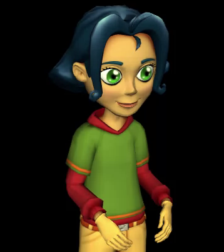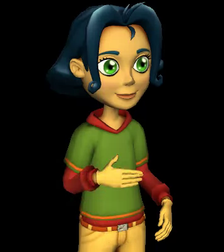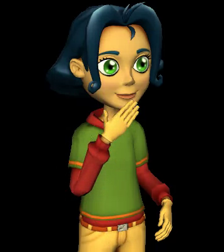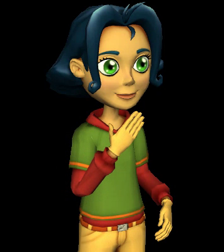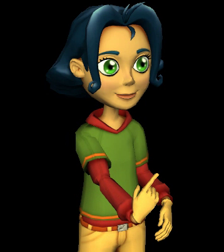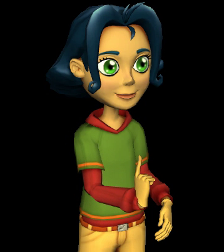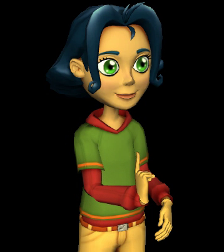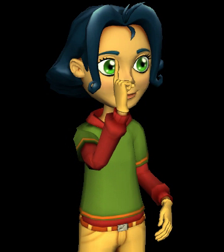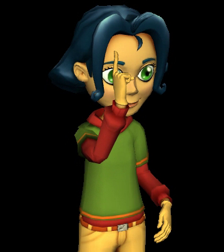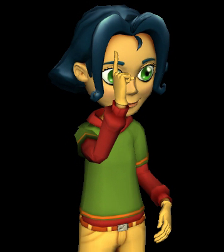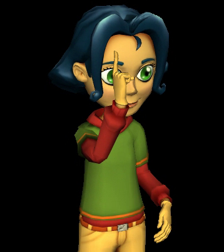الحمدلله